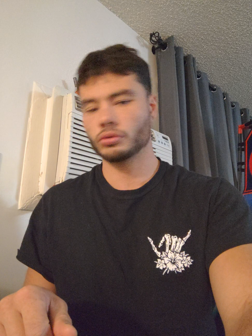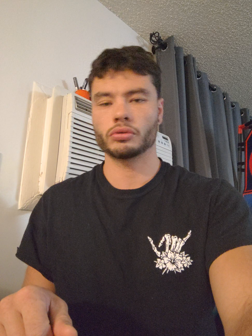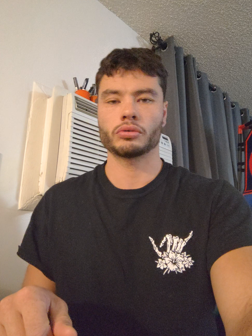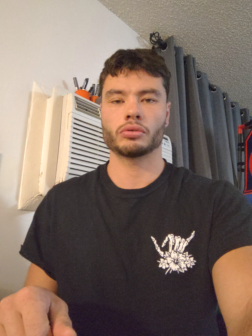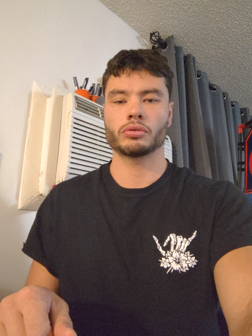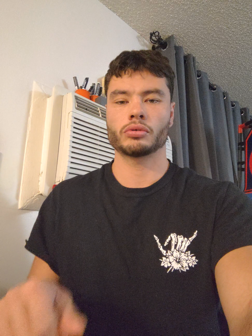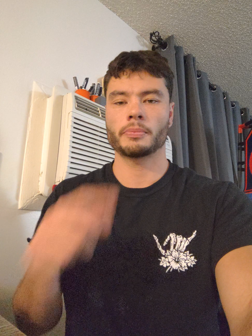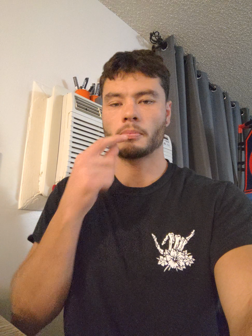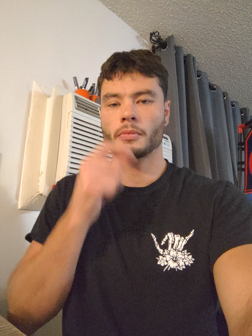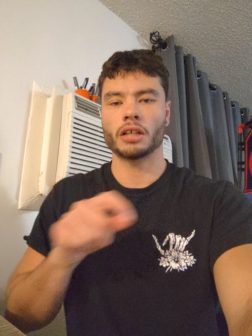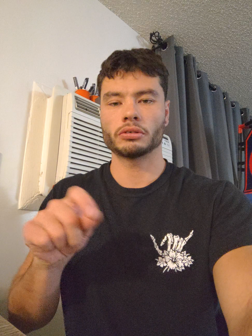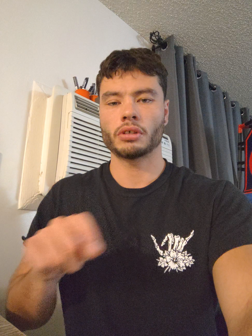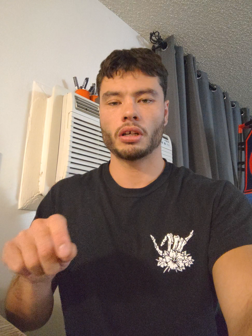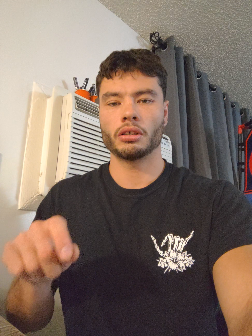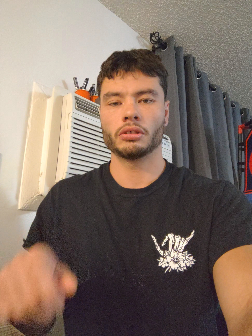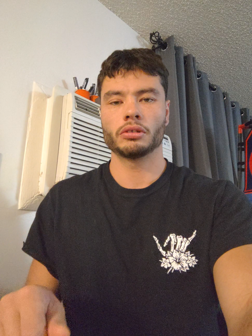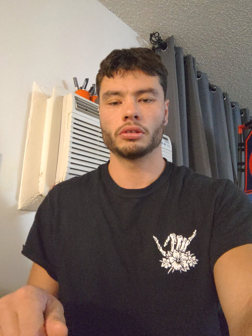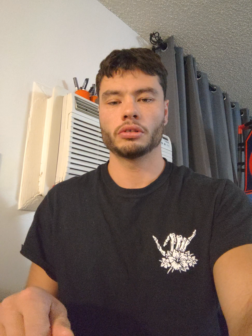pencil